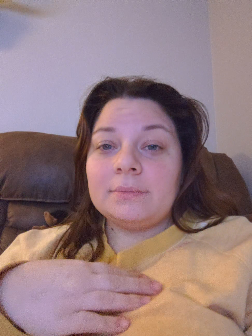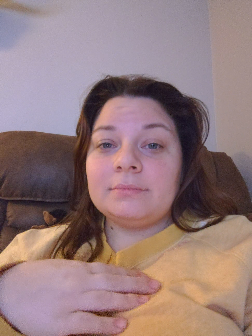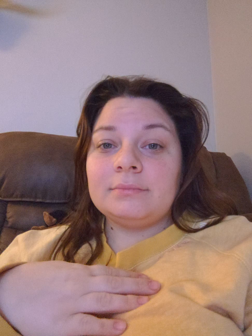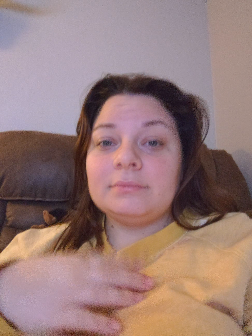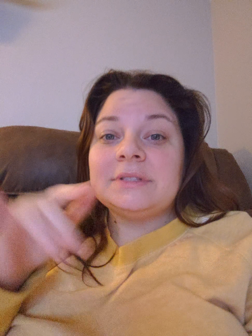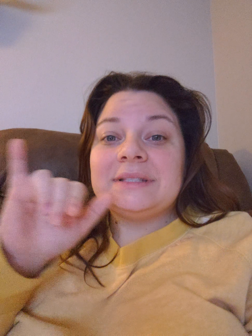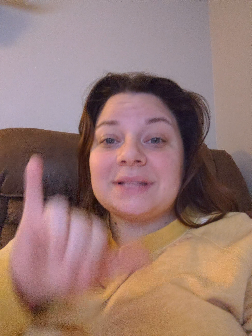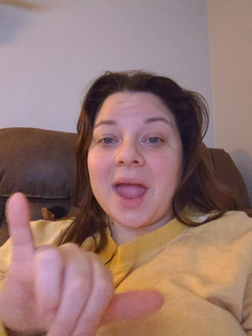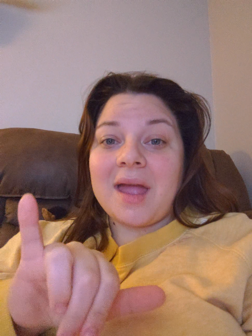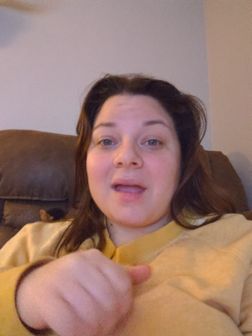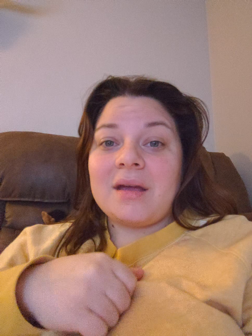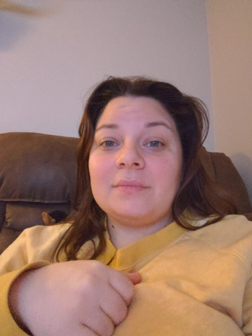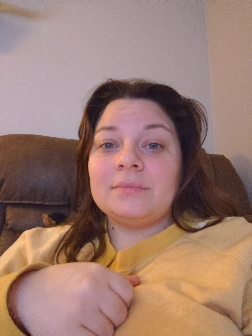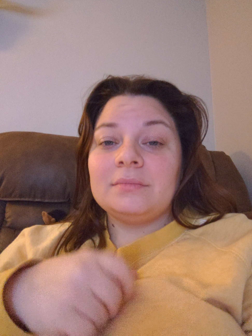stay